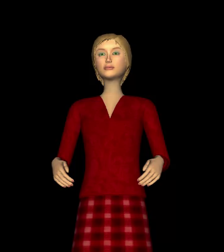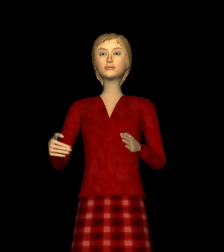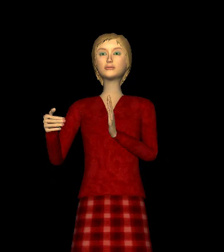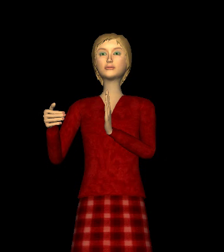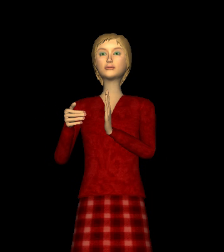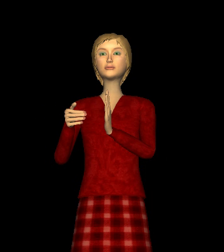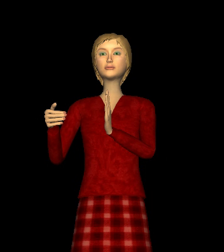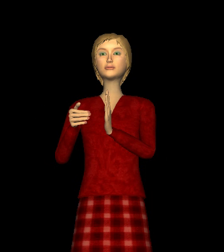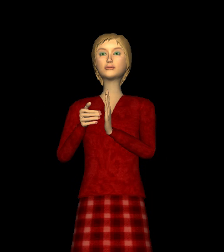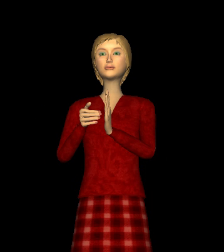مرة أخرى